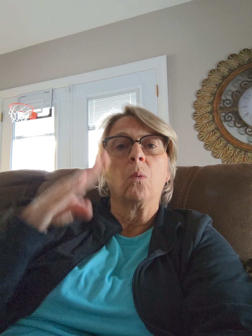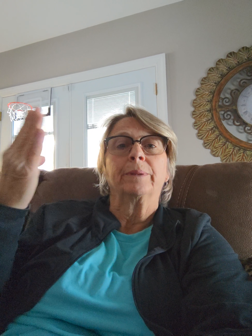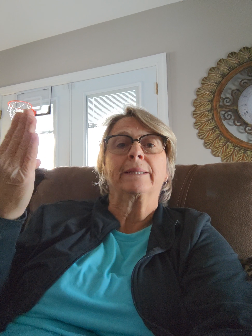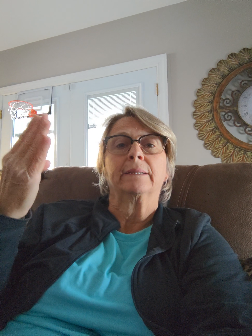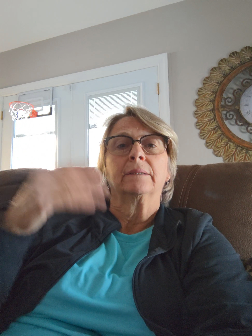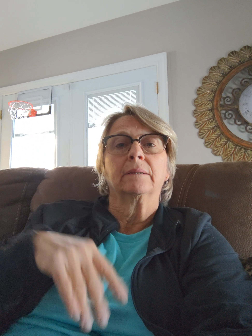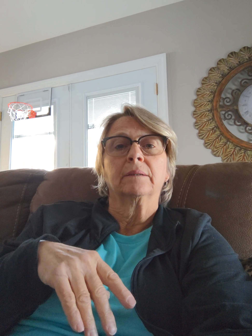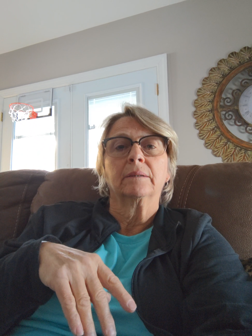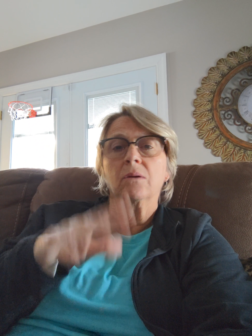open